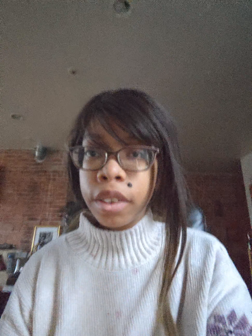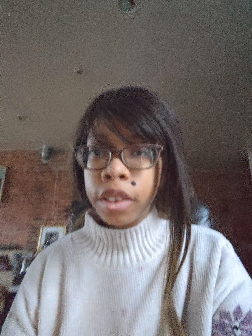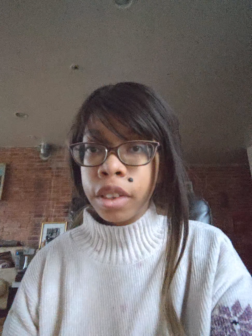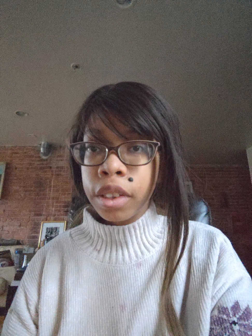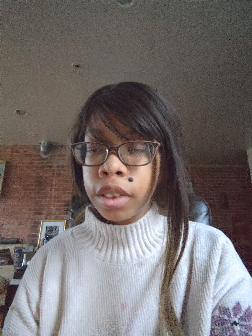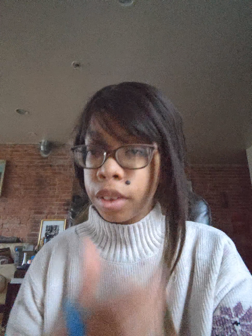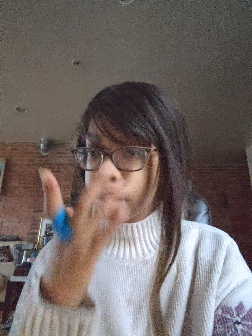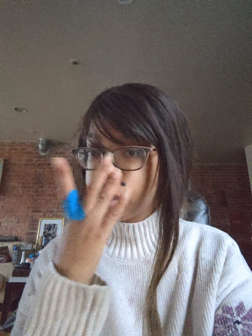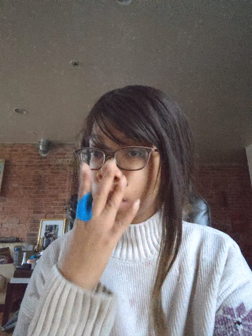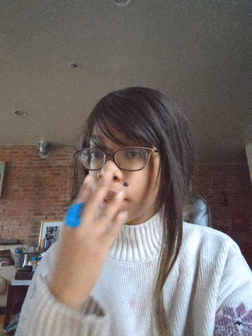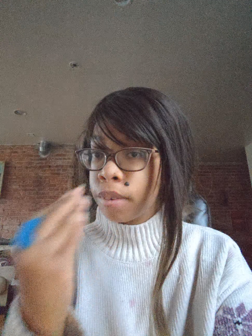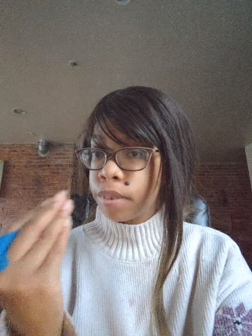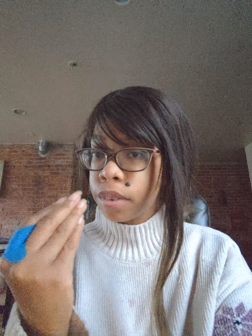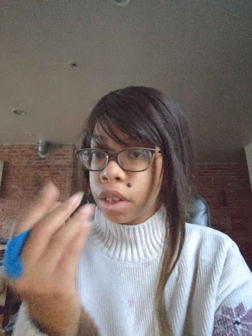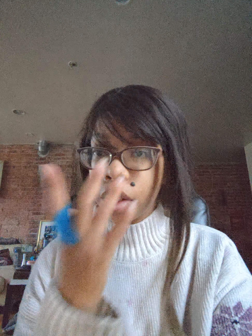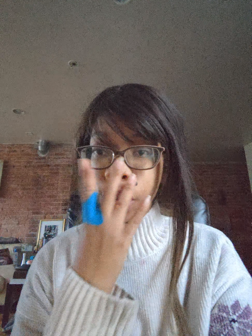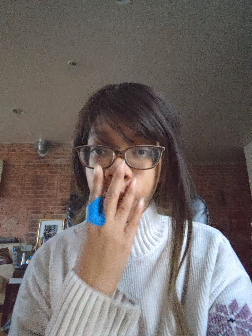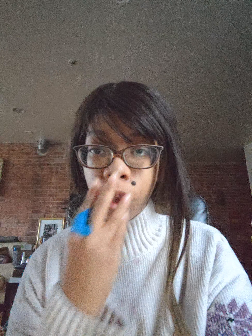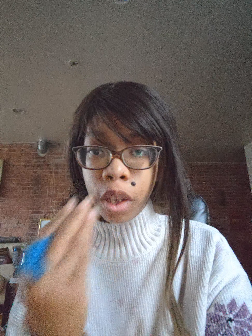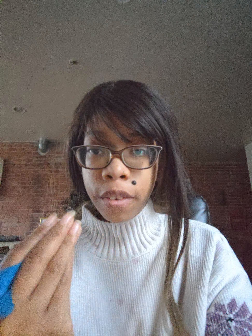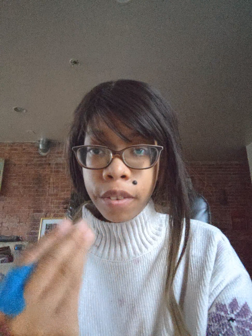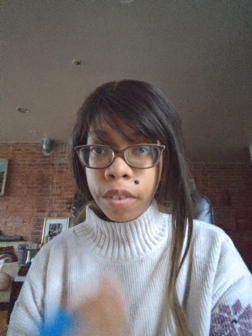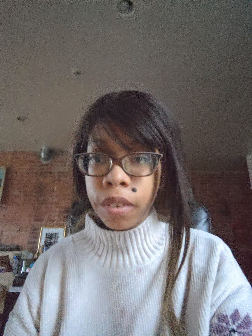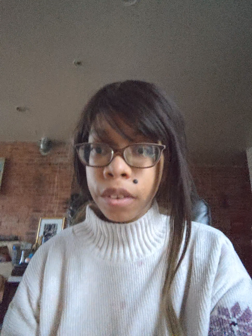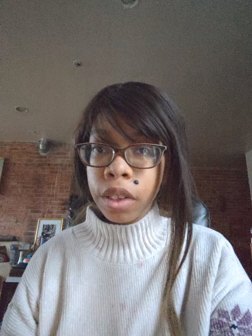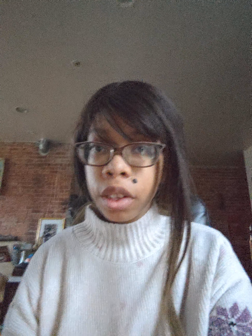wolf